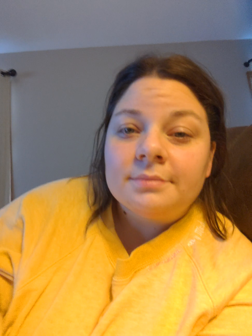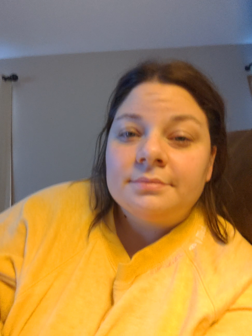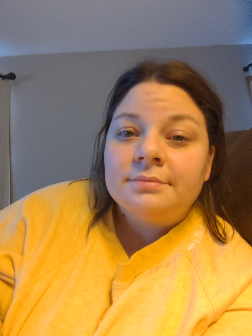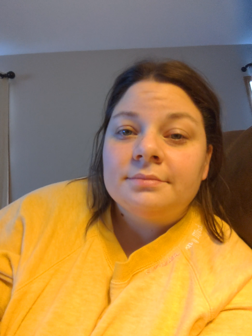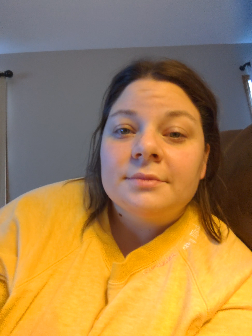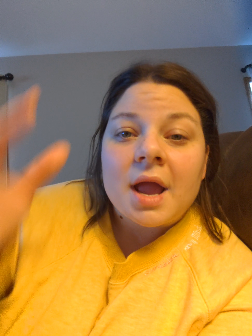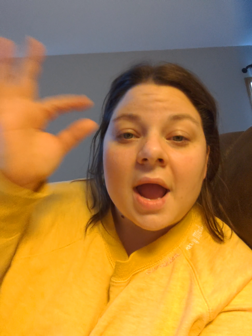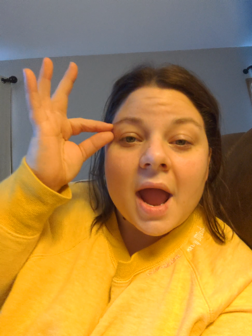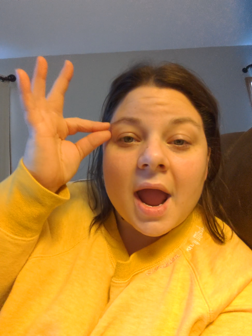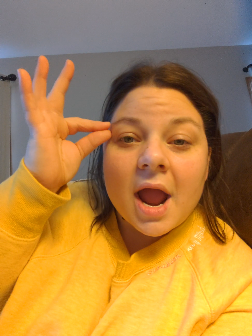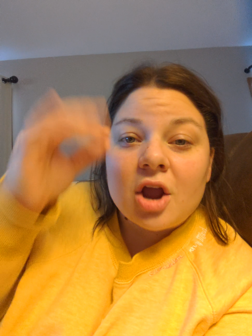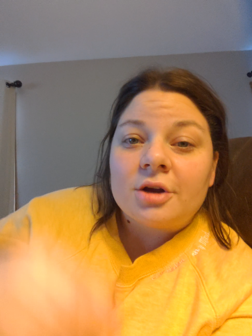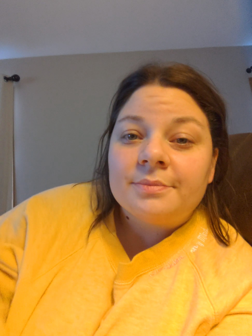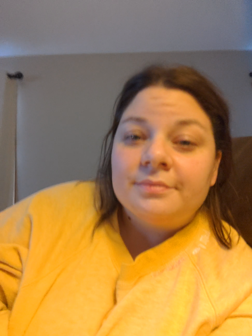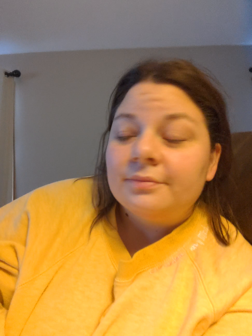hair